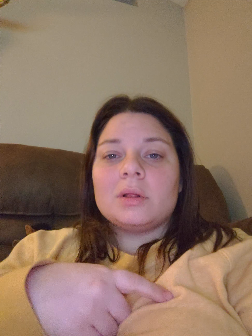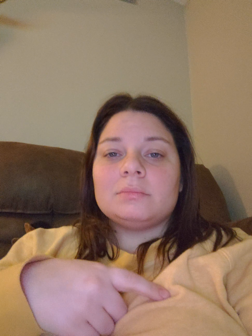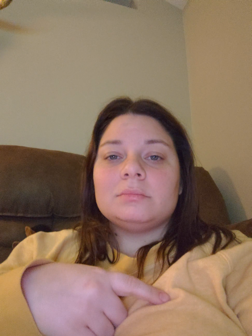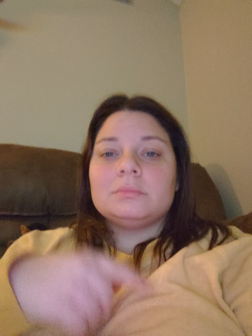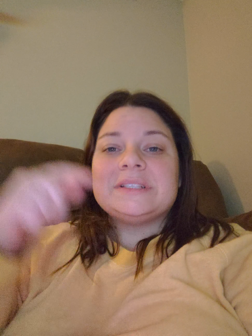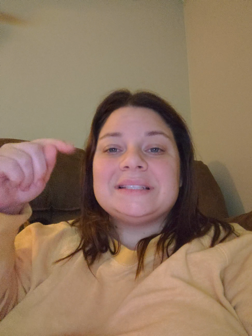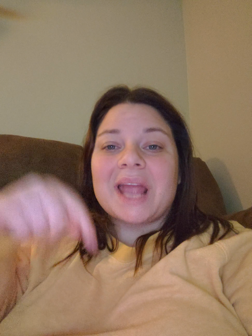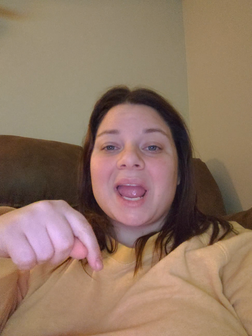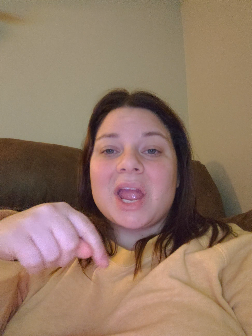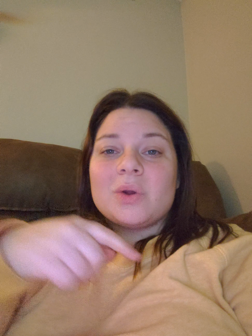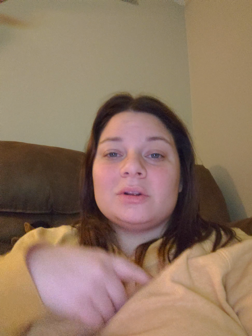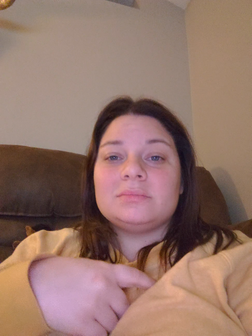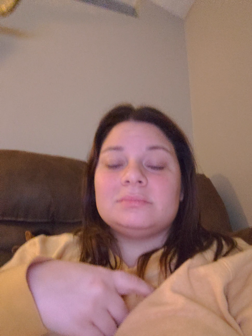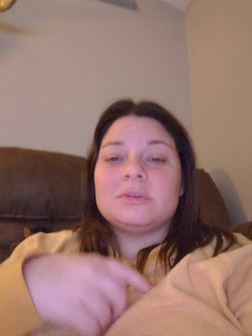down